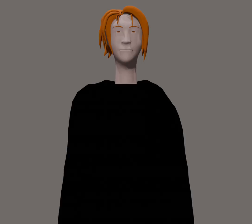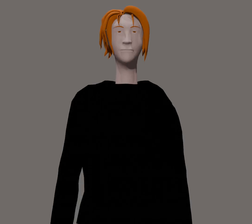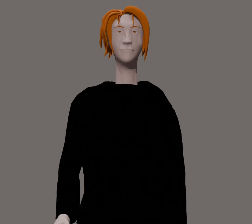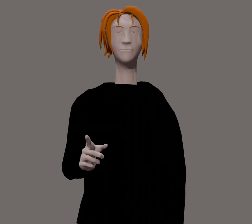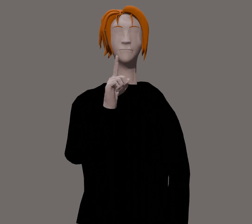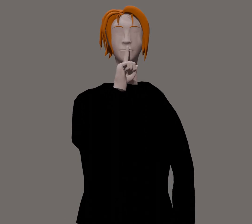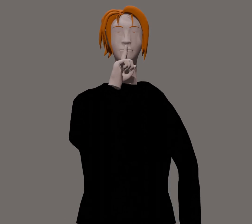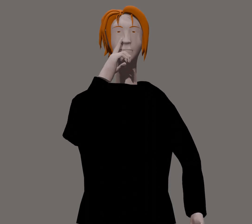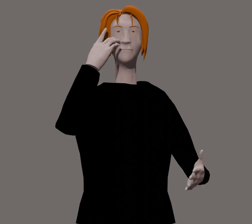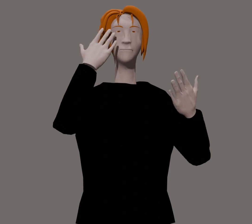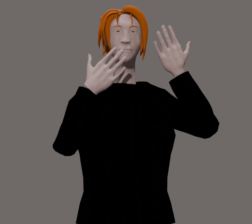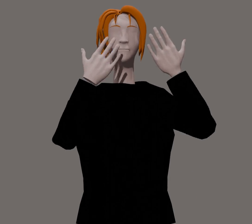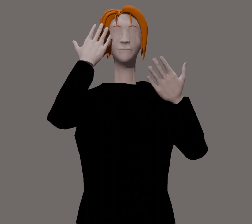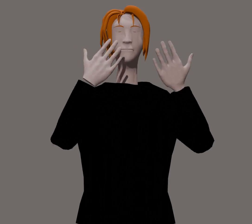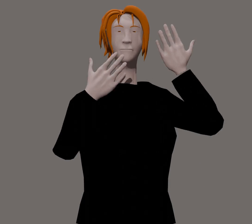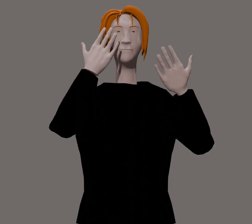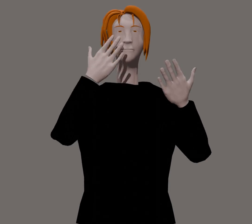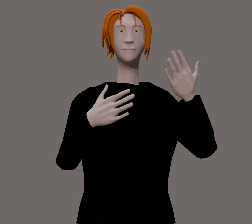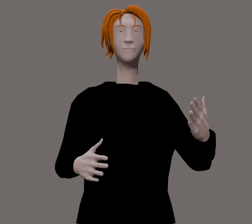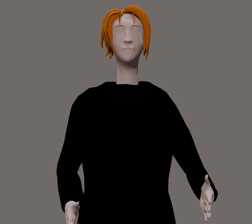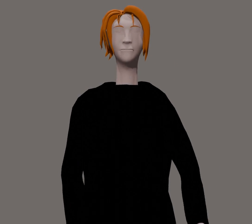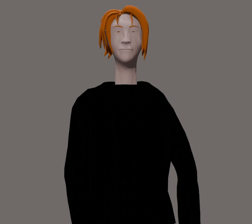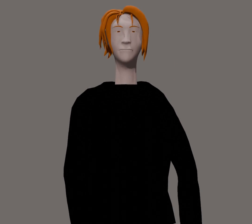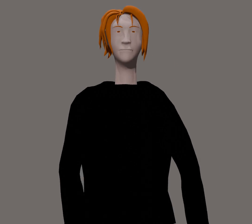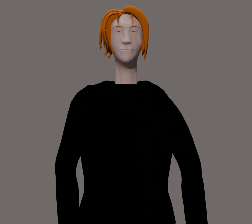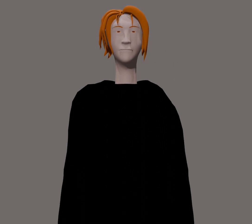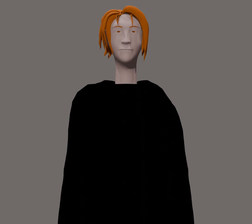Clandenstine